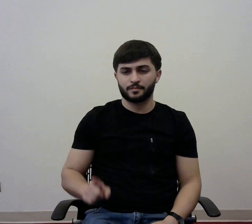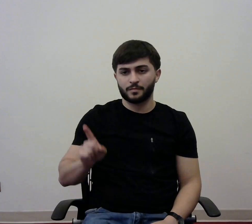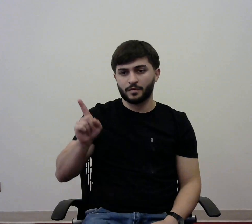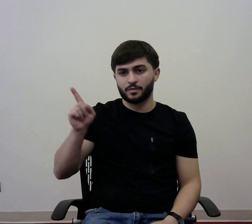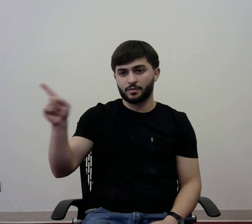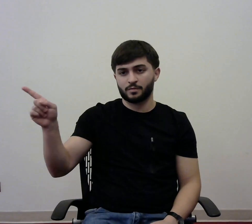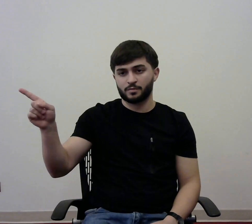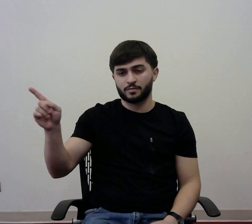onun